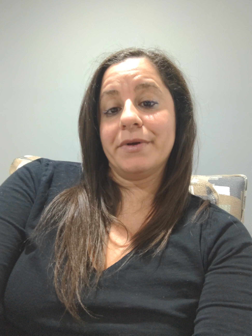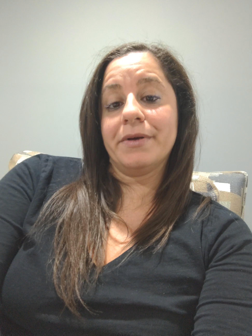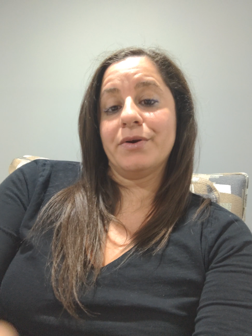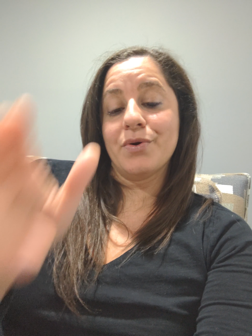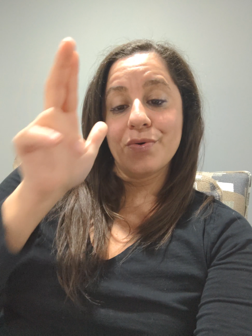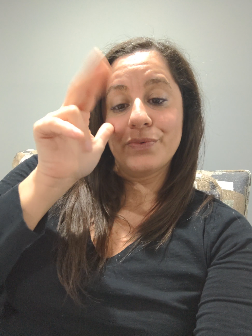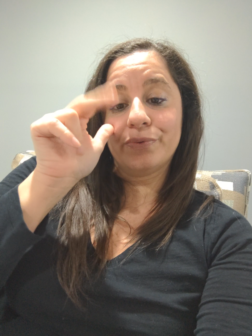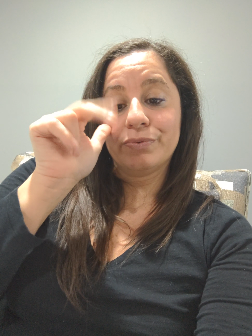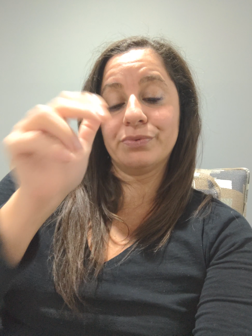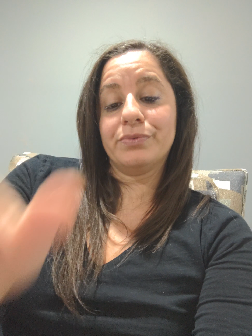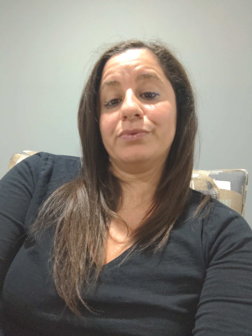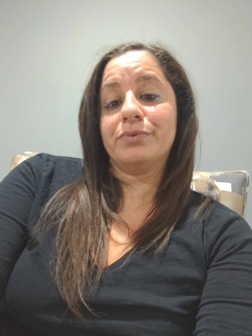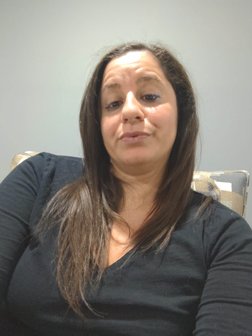horse